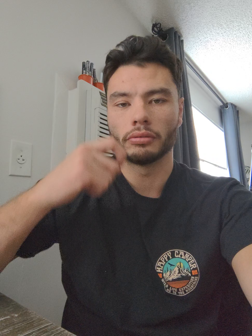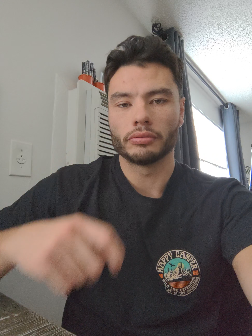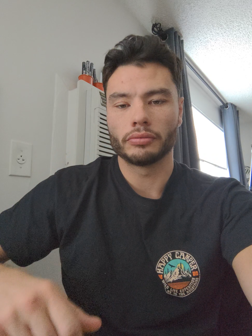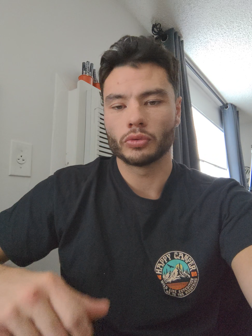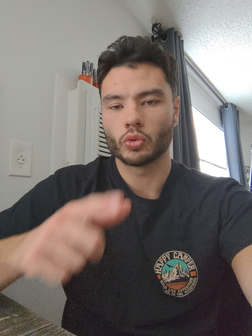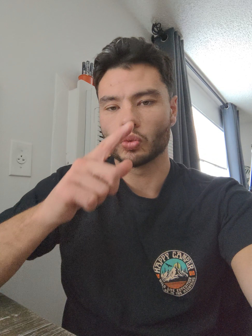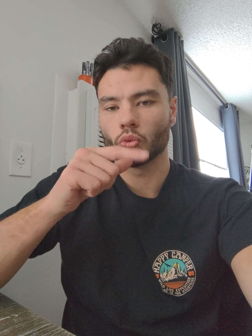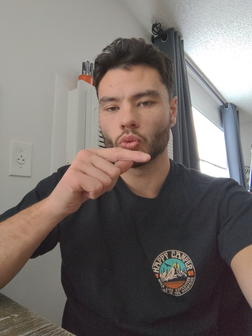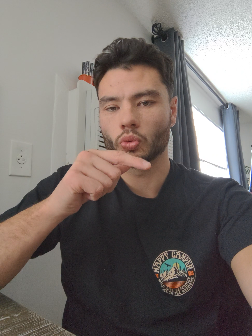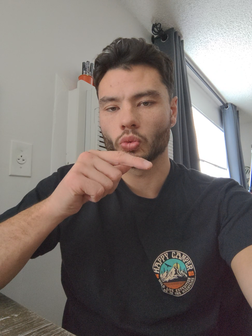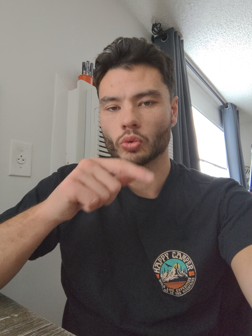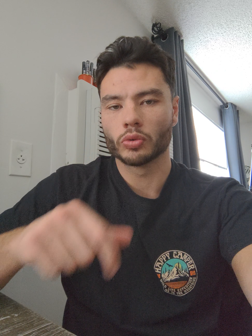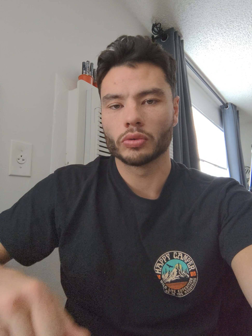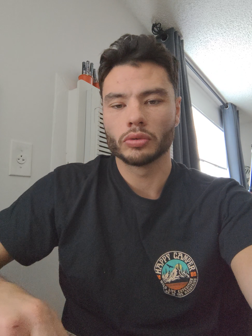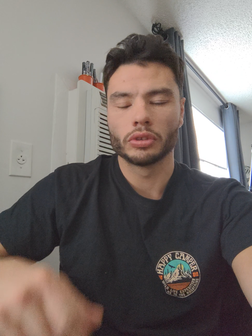who